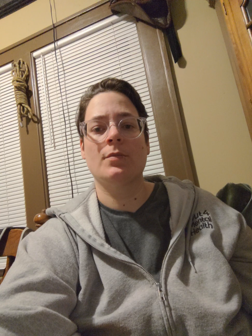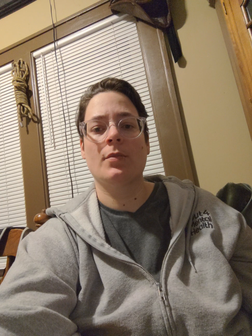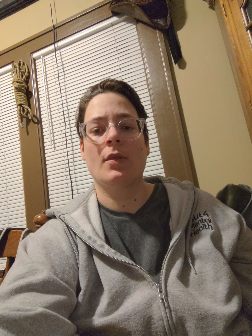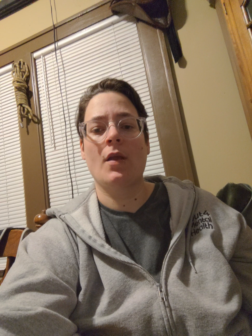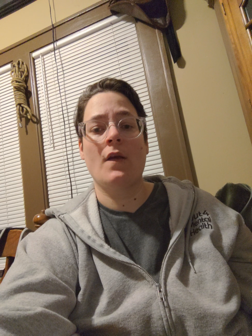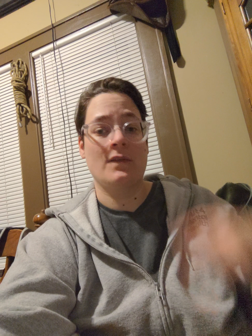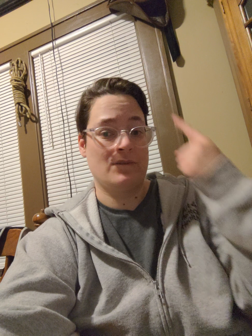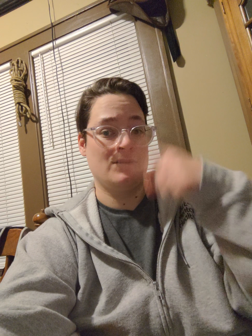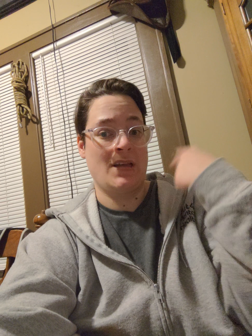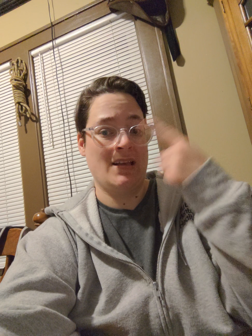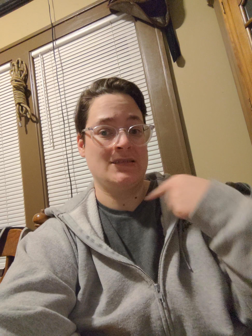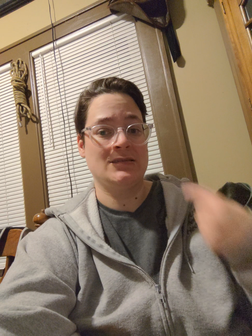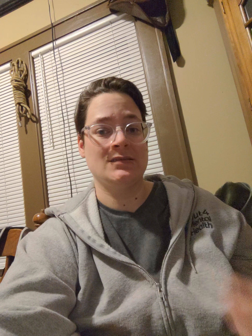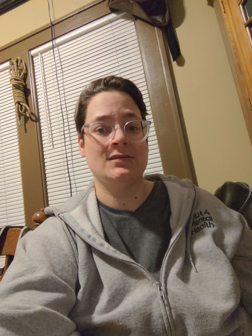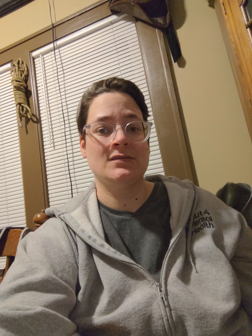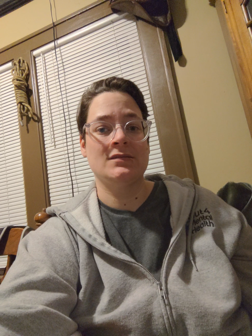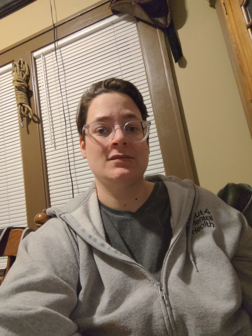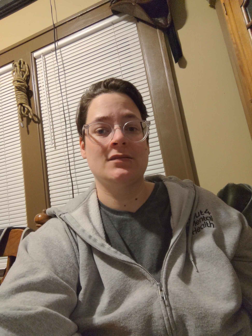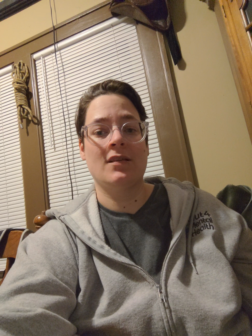face